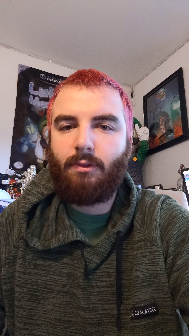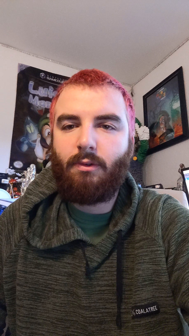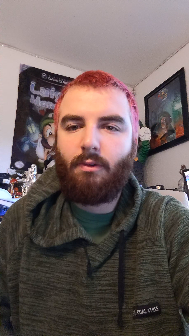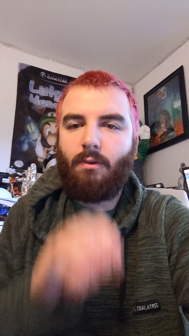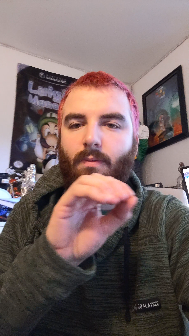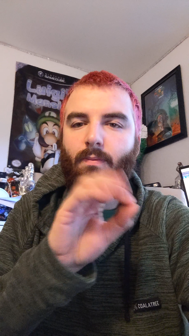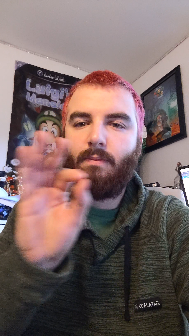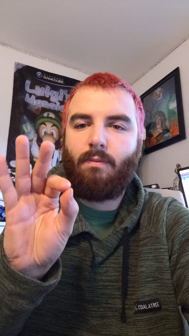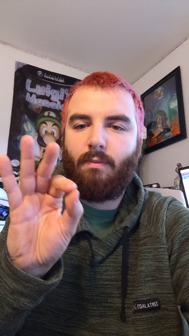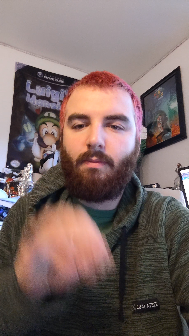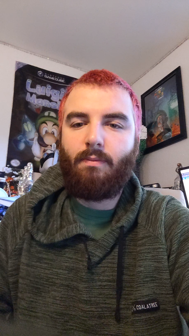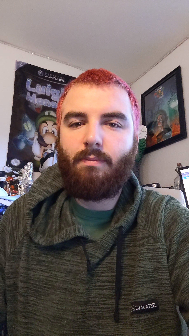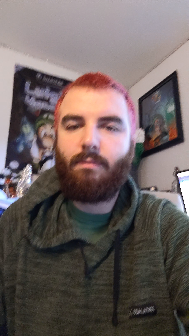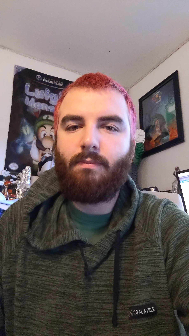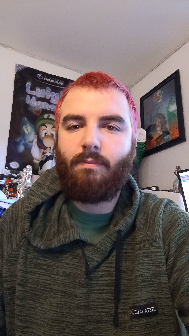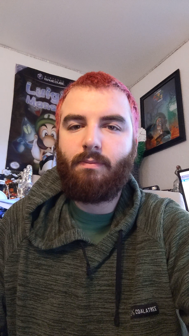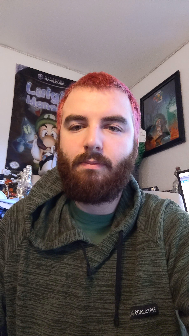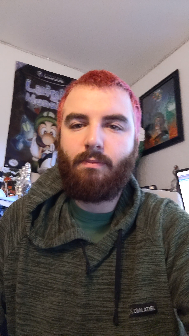off